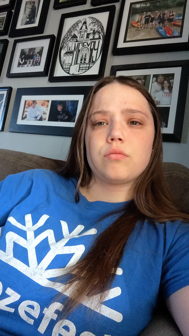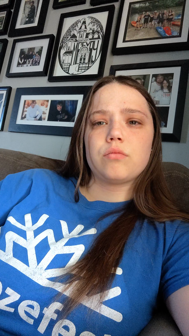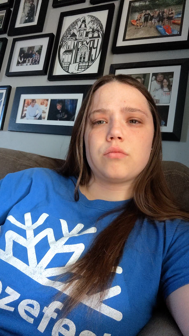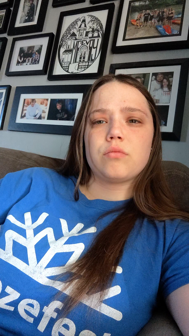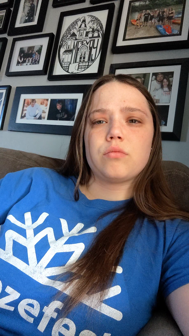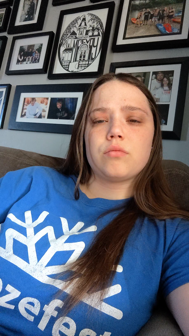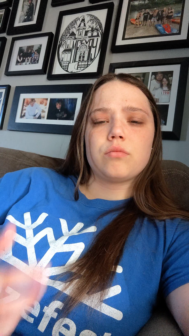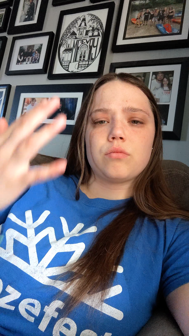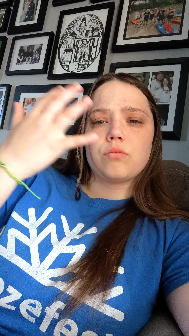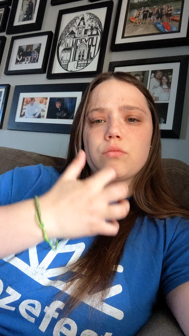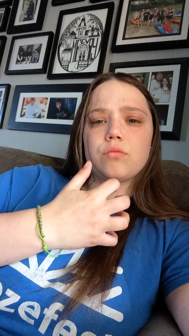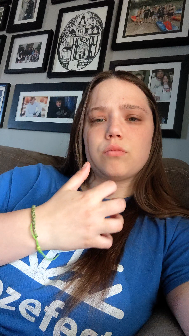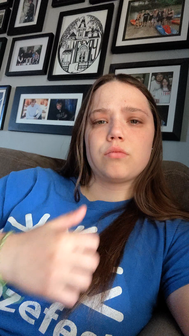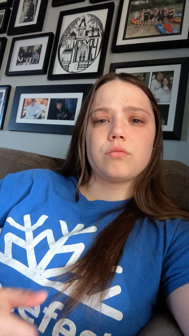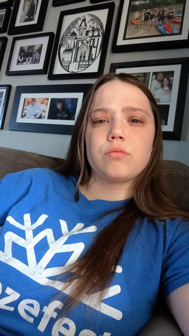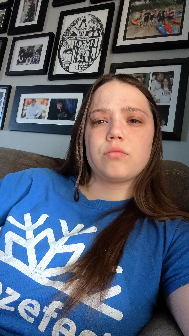dark